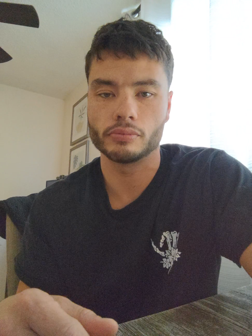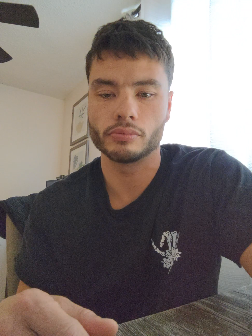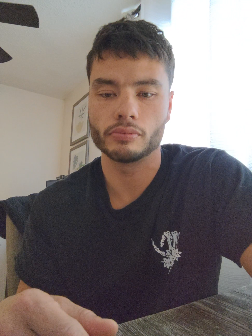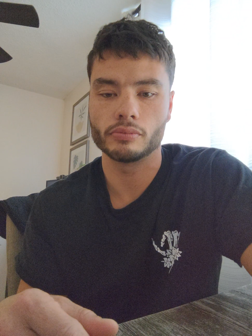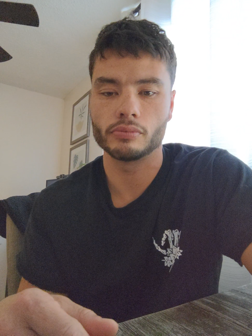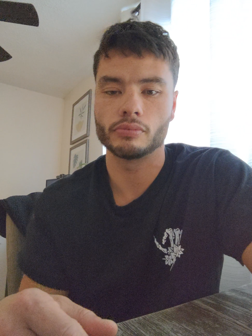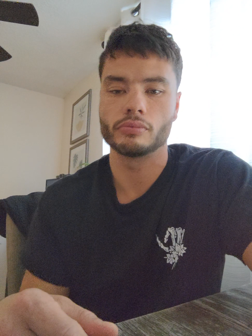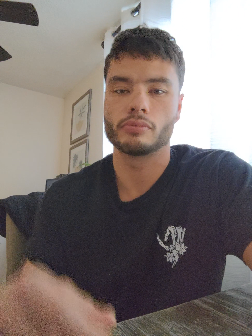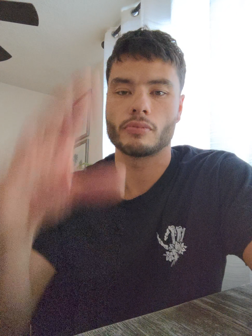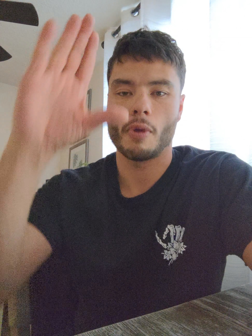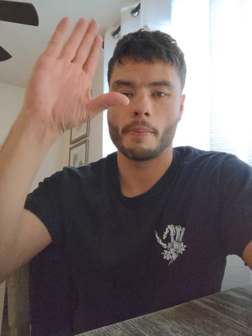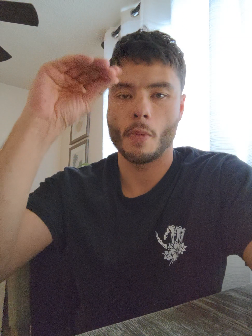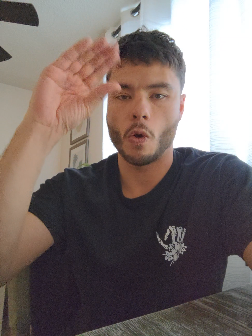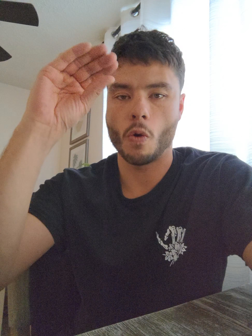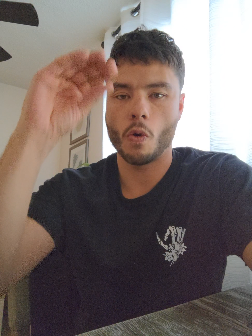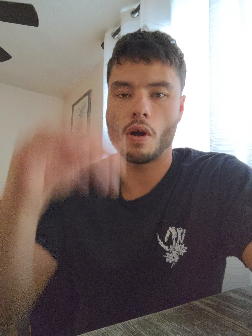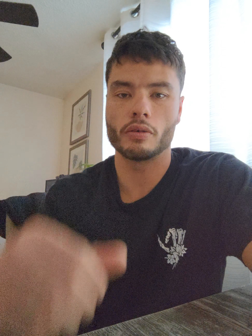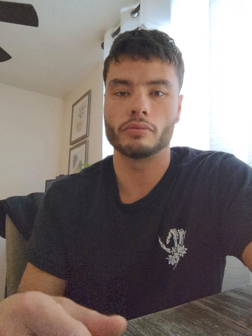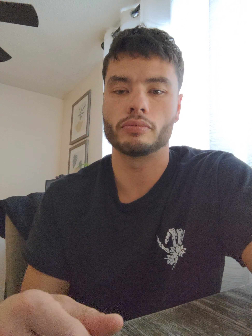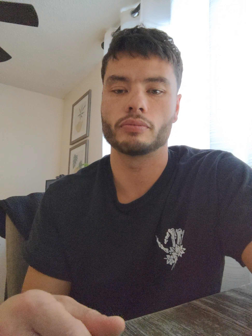boy